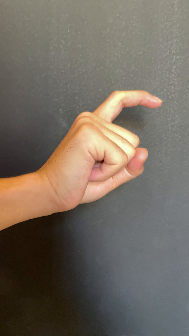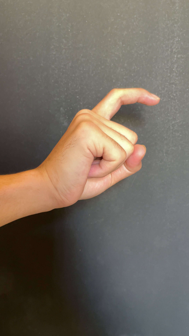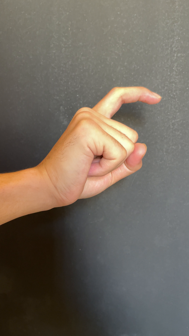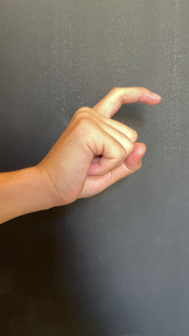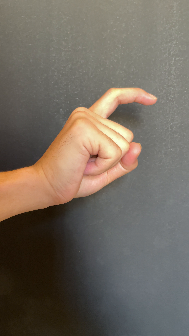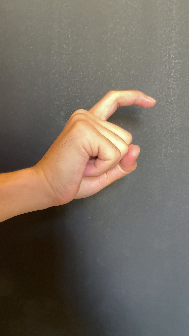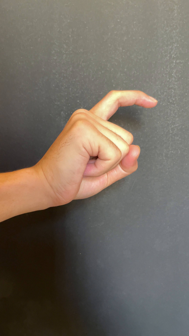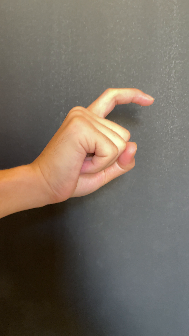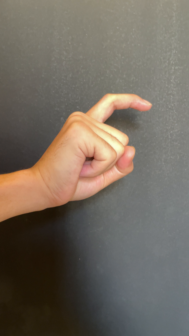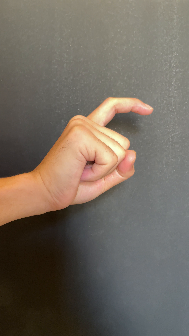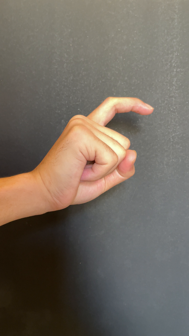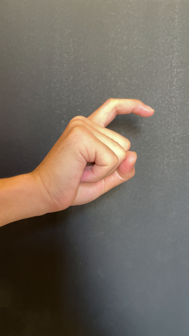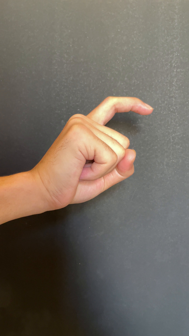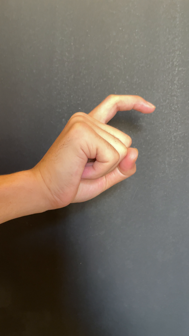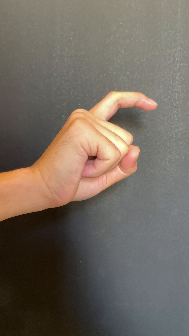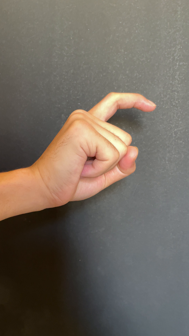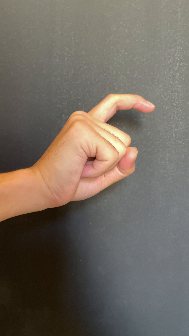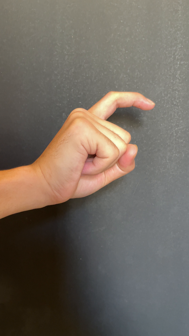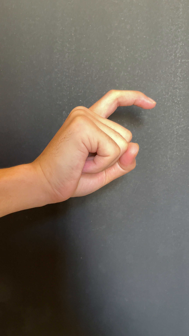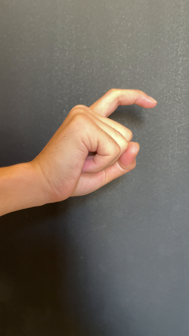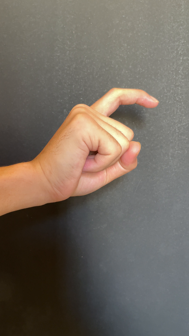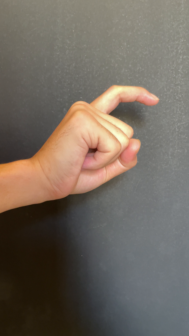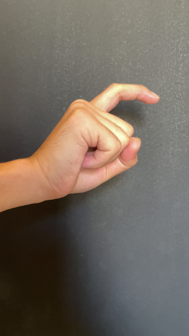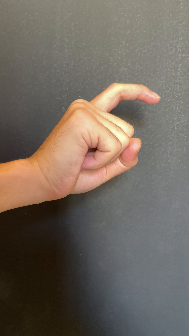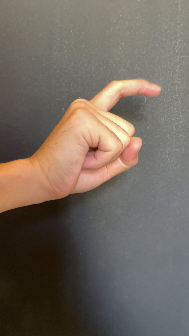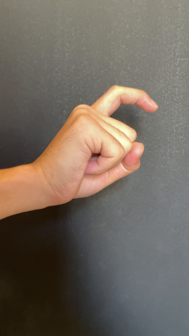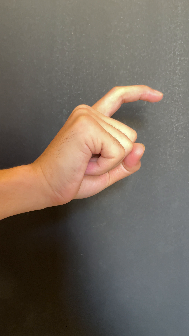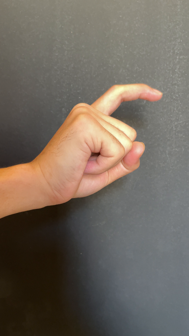ग